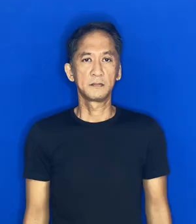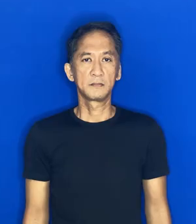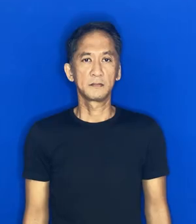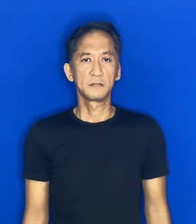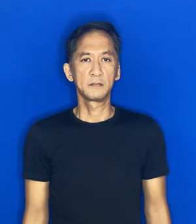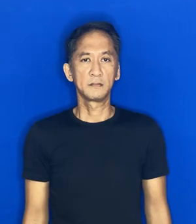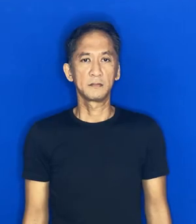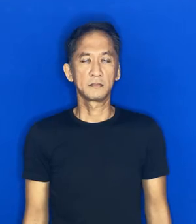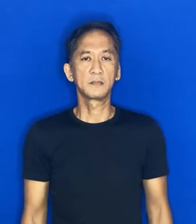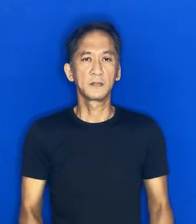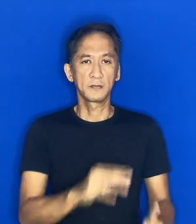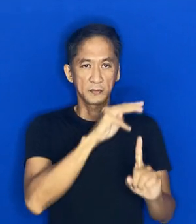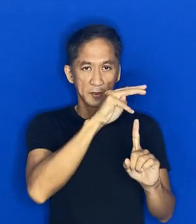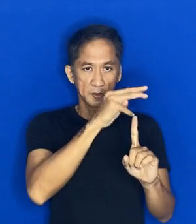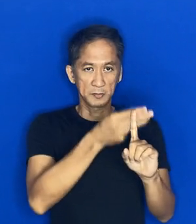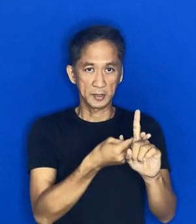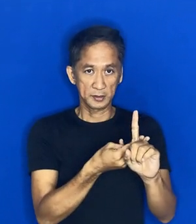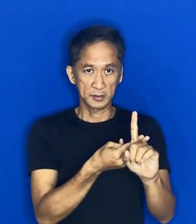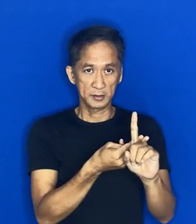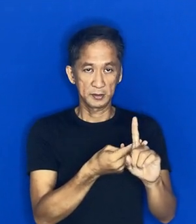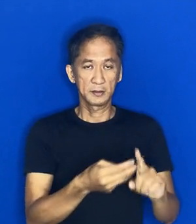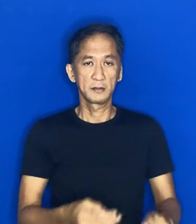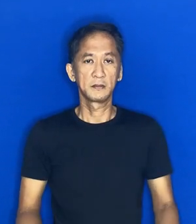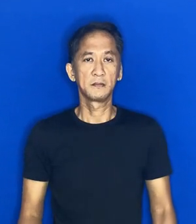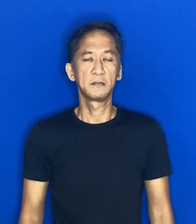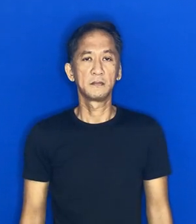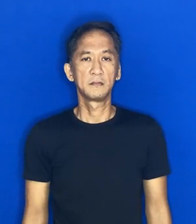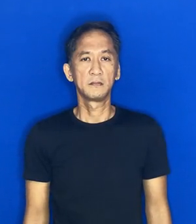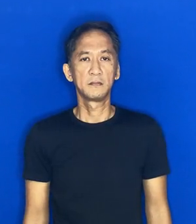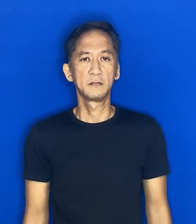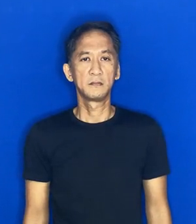march